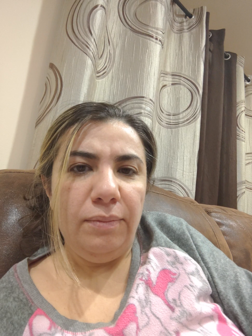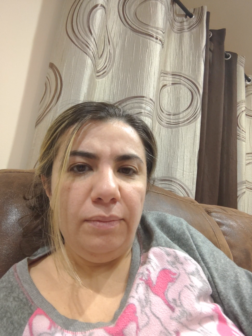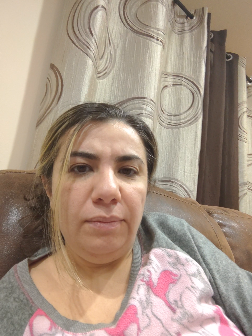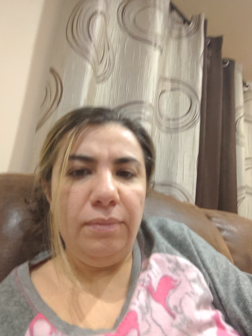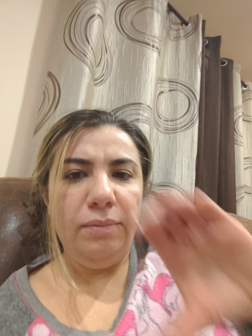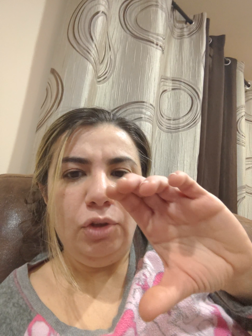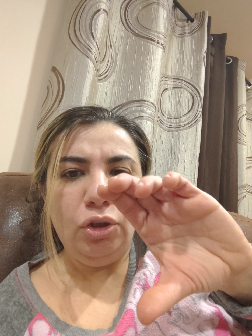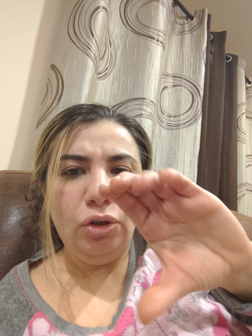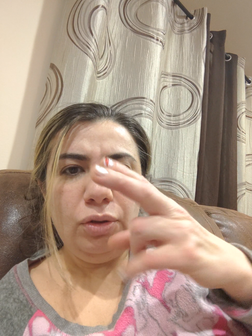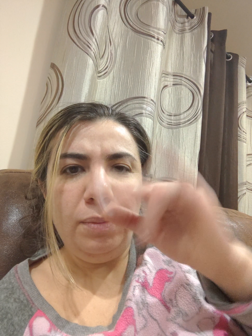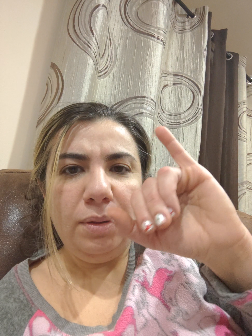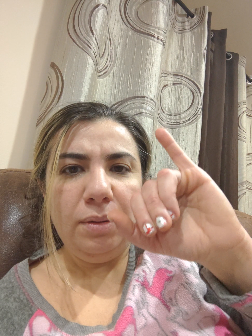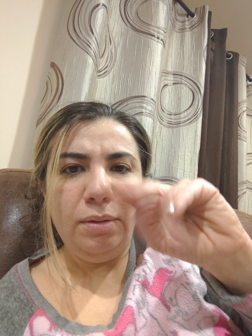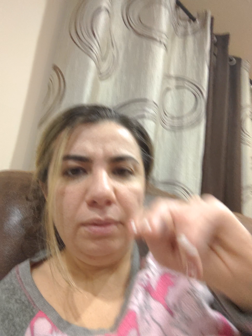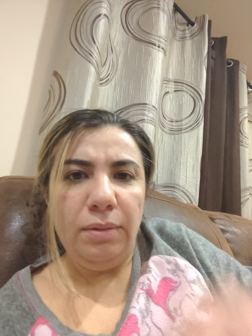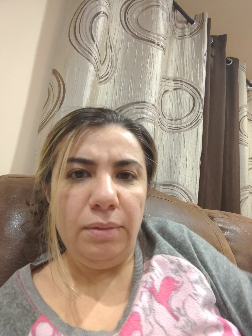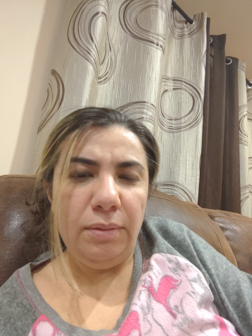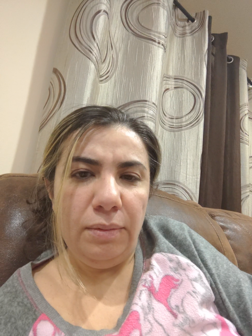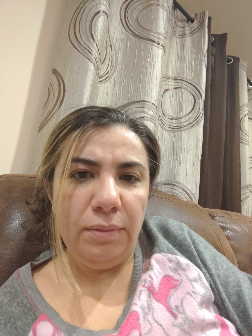chin